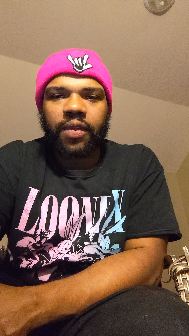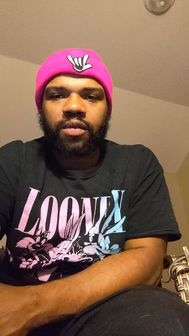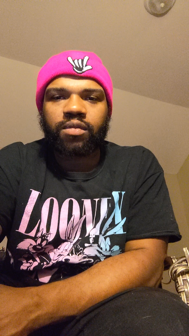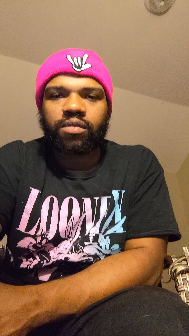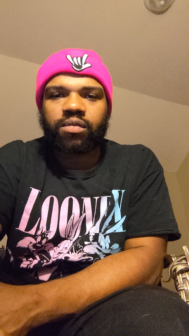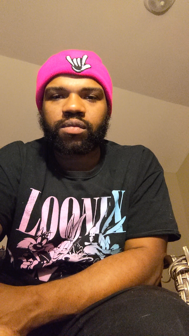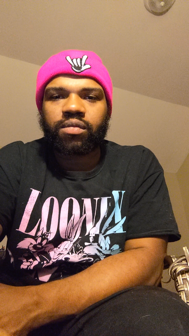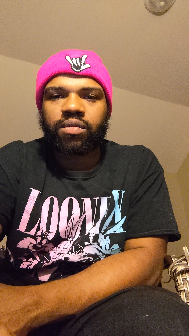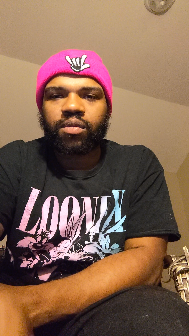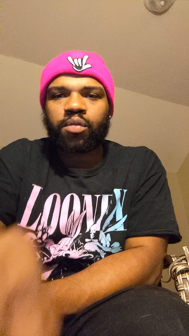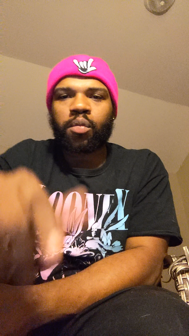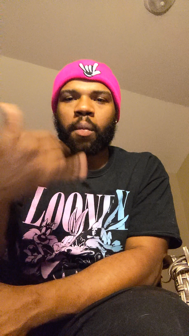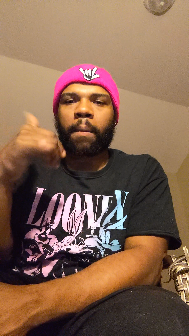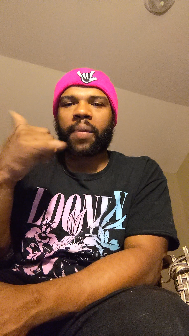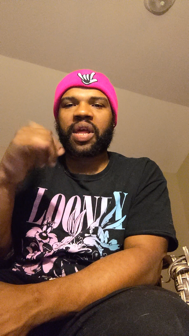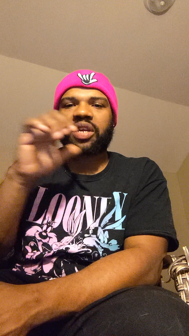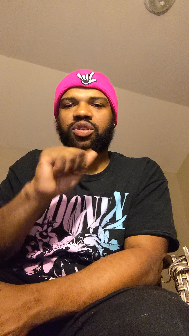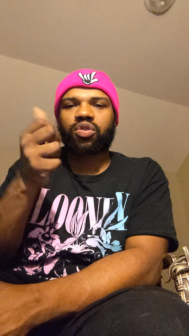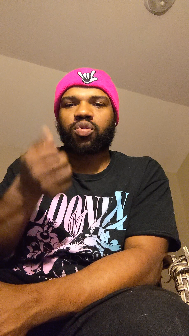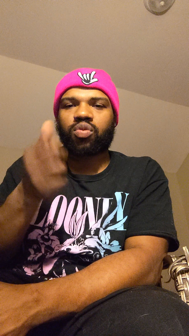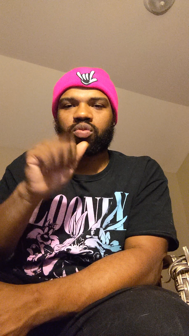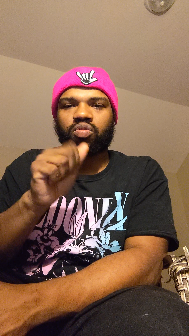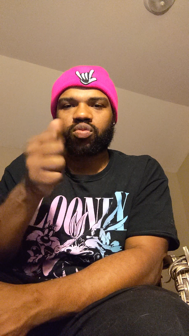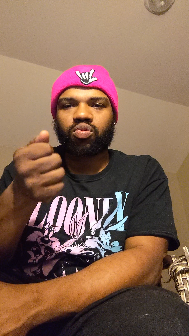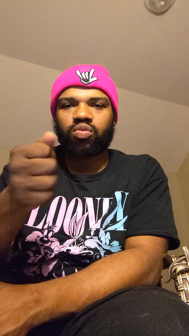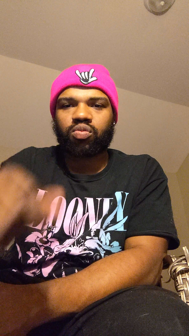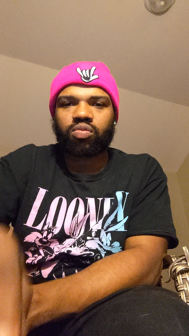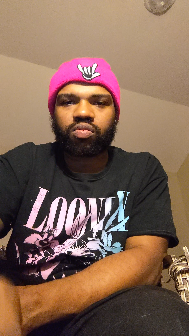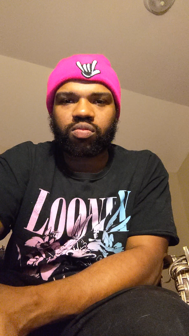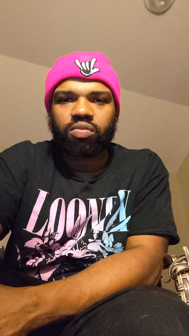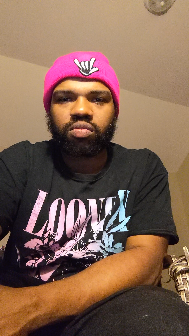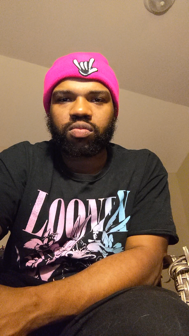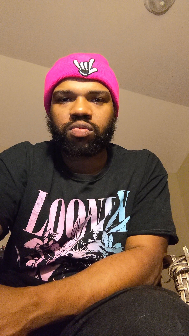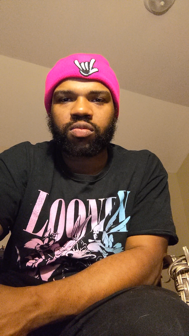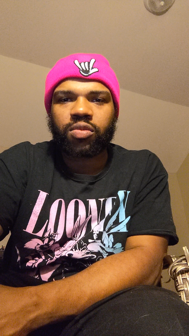play dough